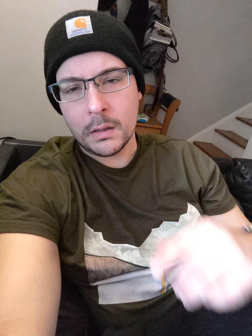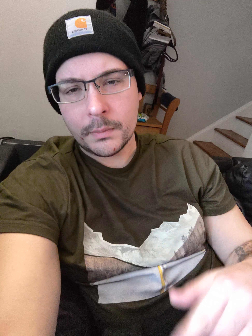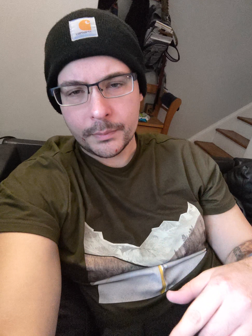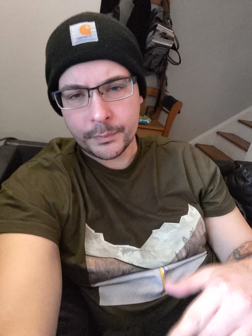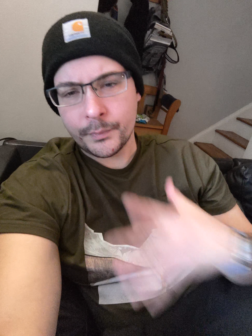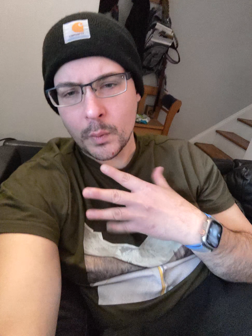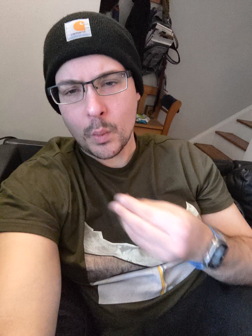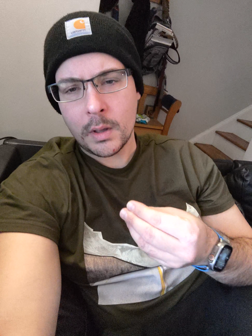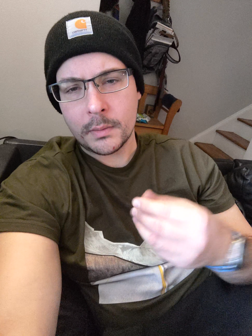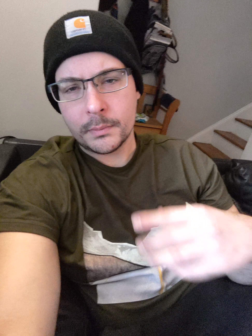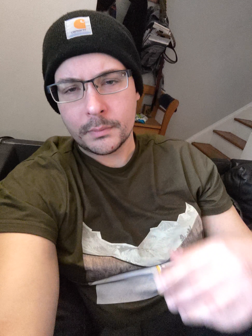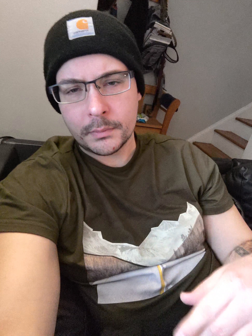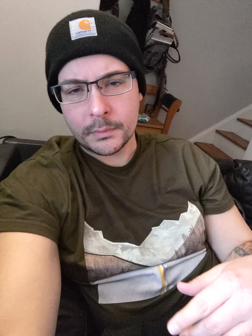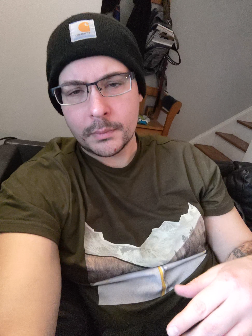white